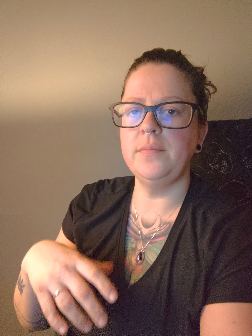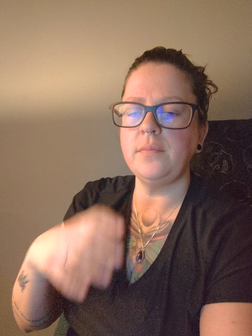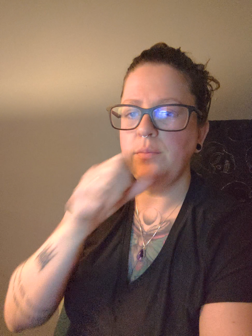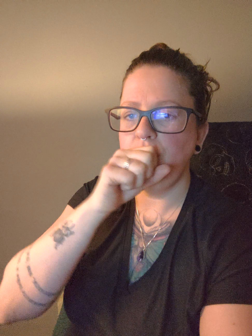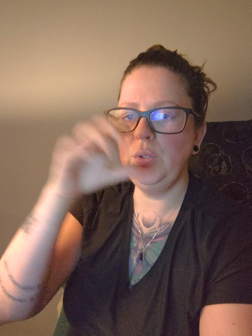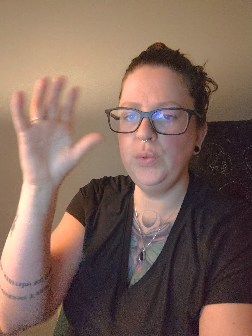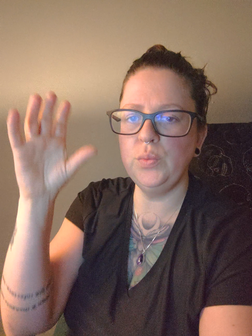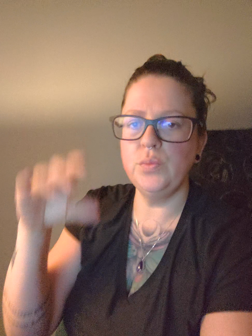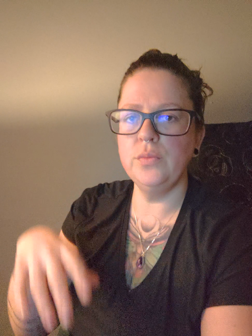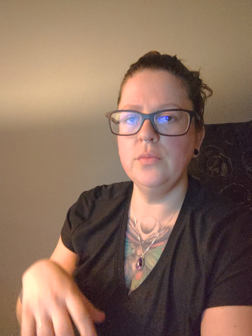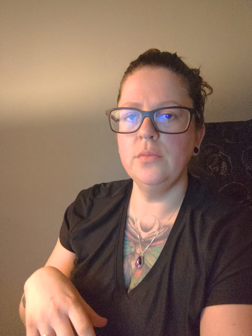balloon